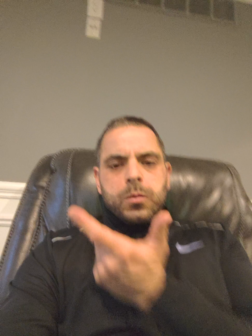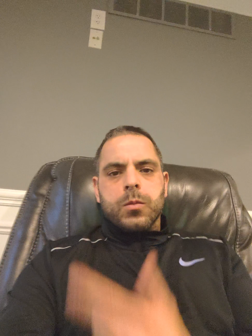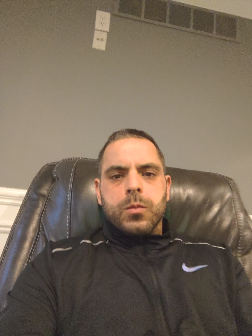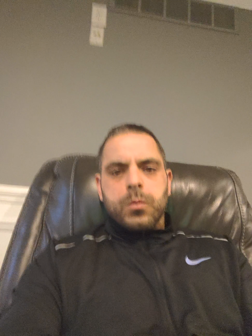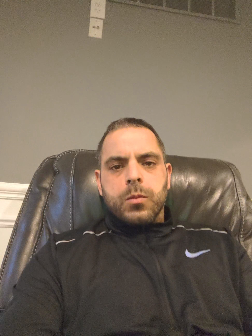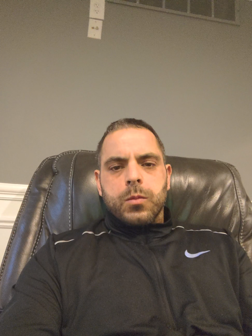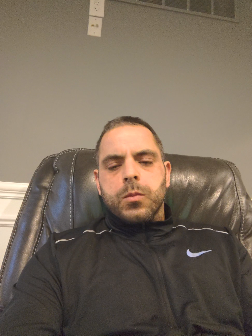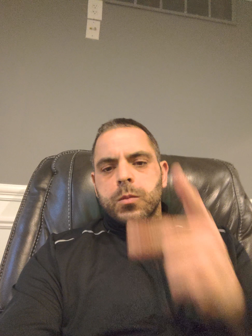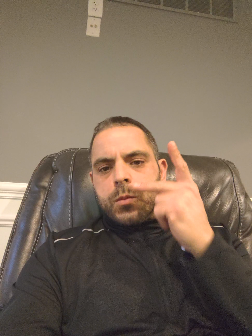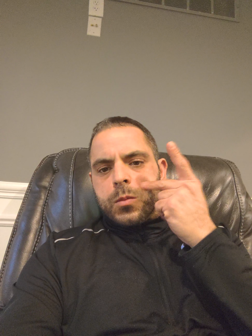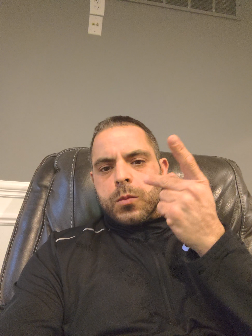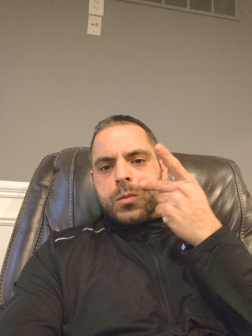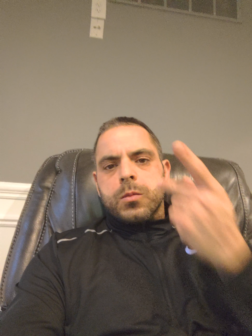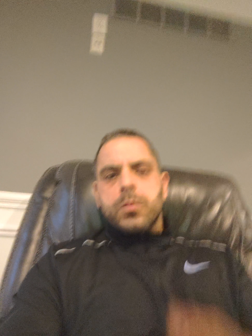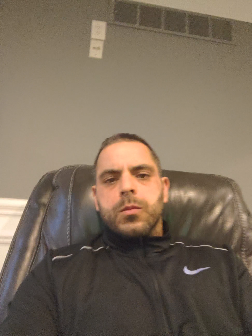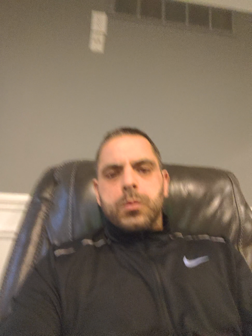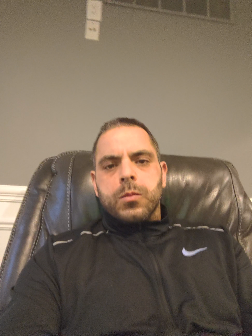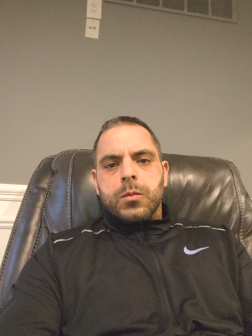kitty